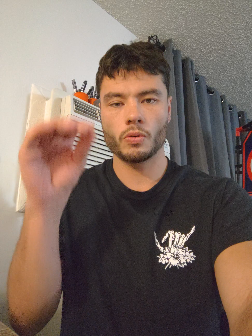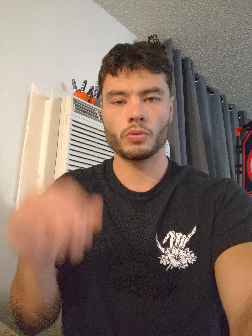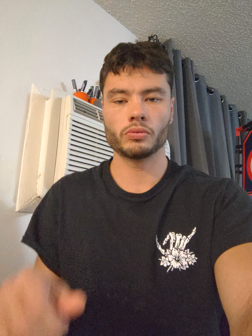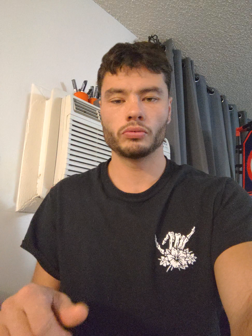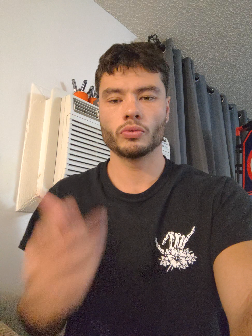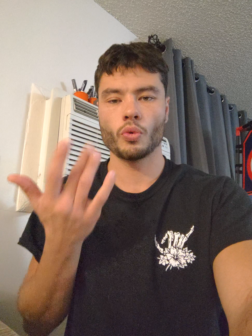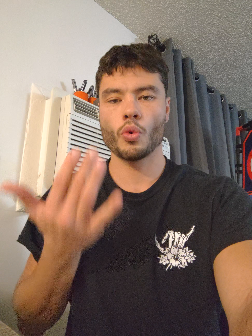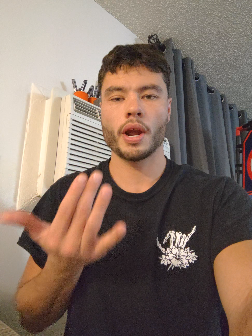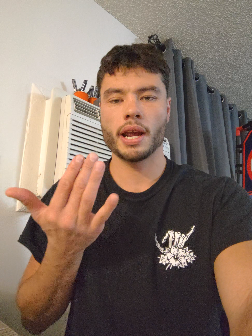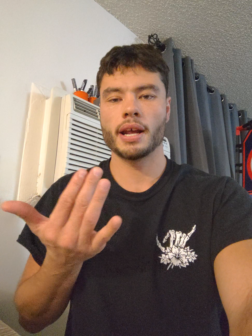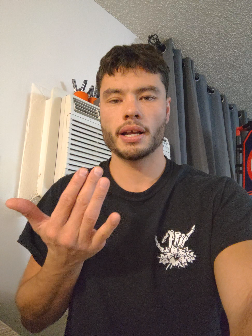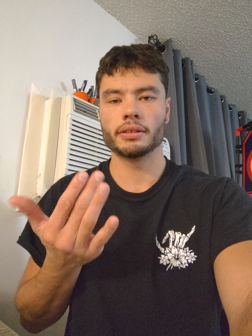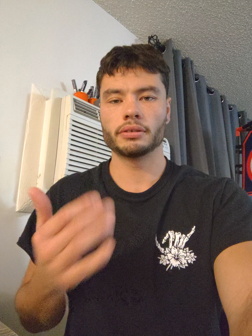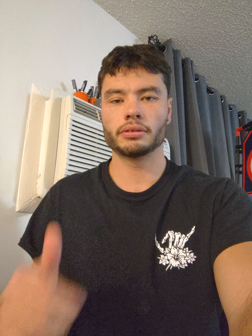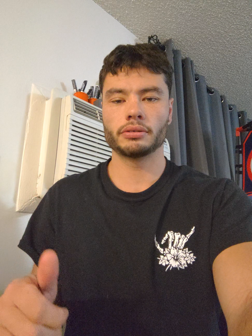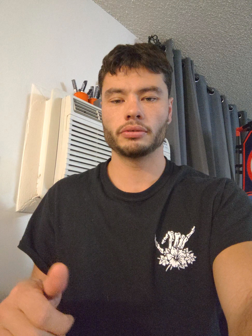wait